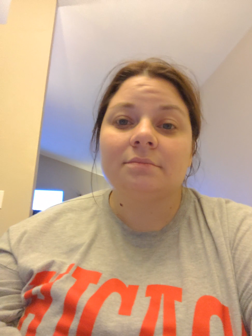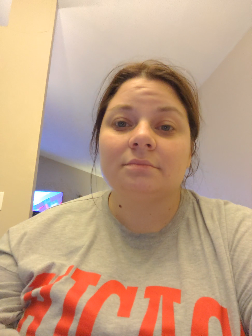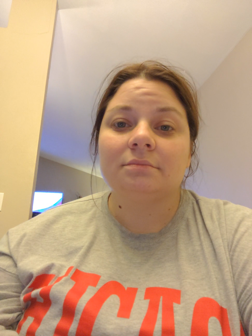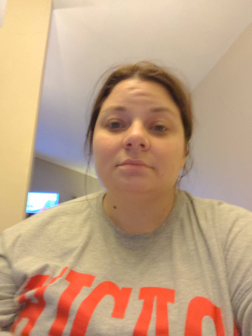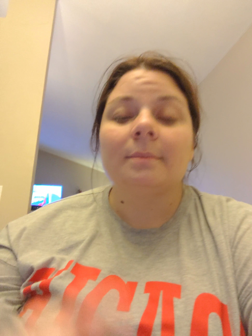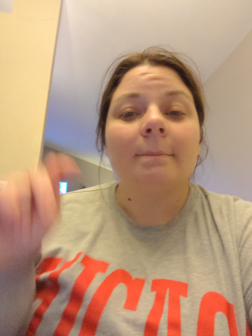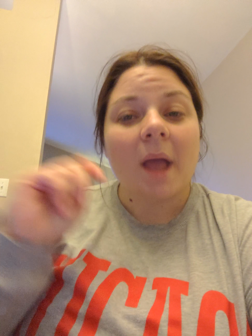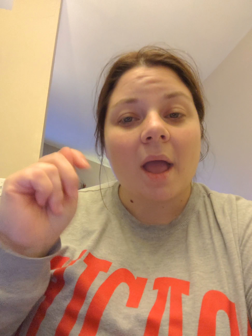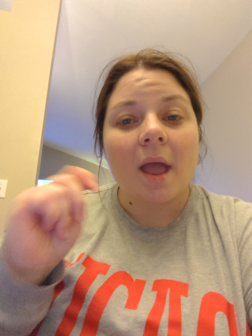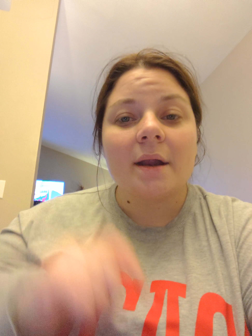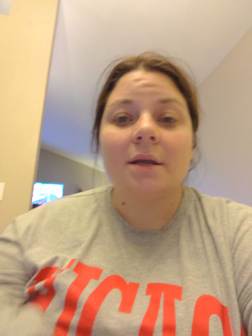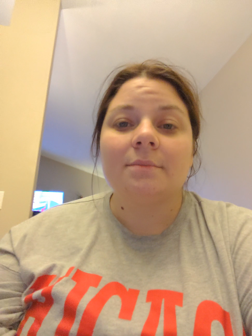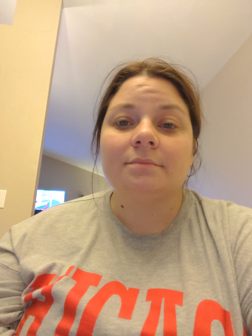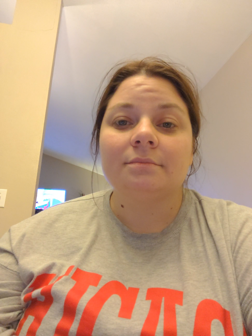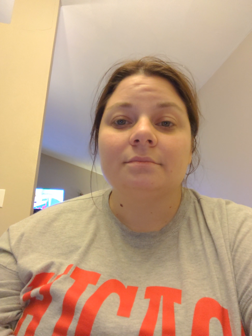potty